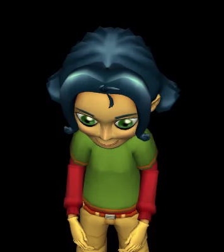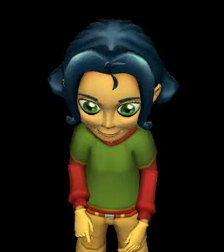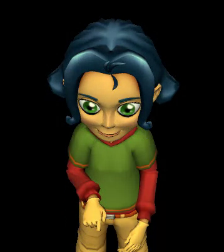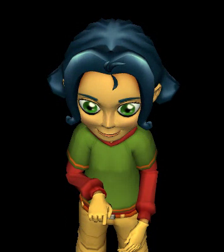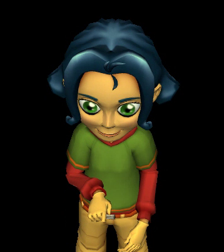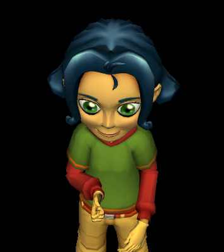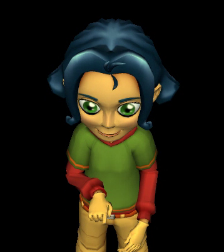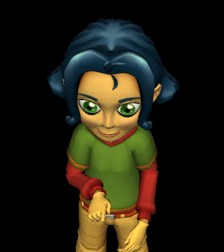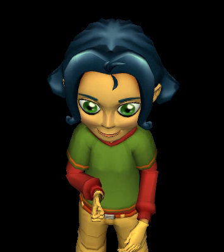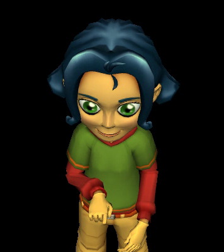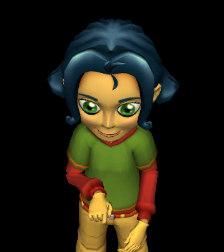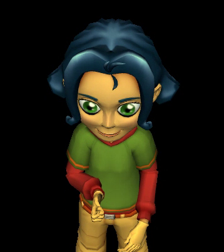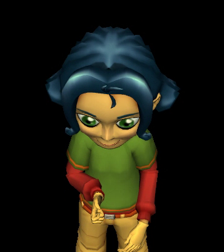مفتاح